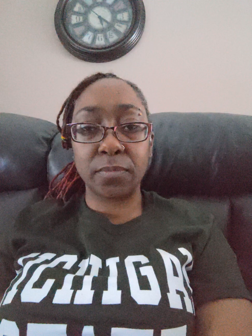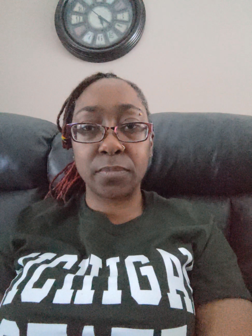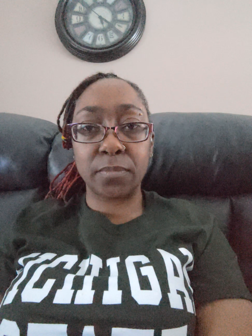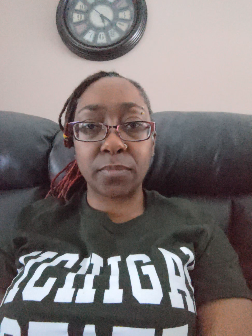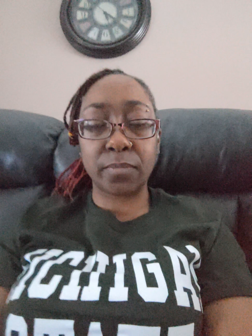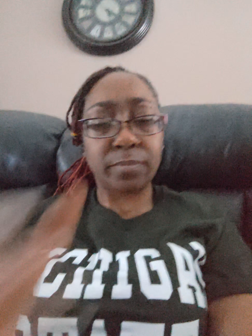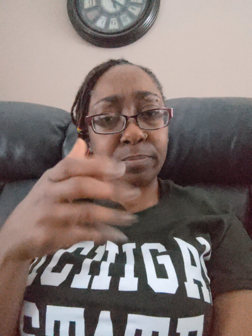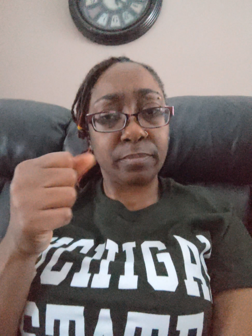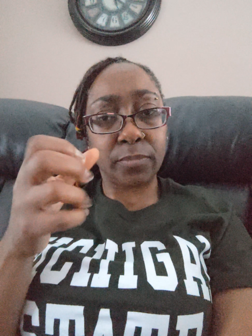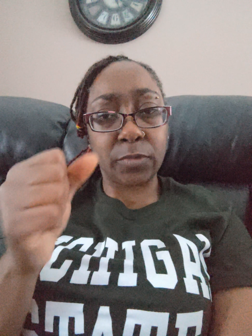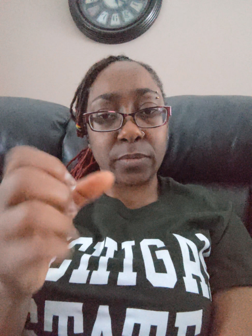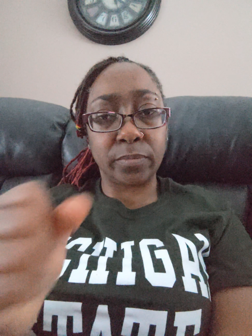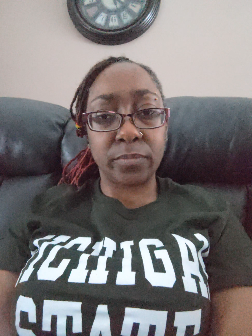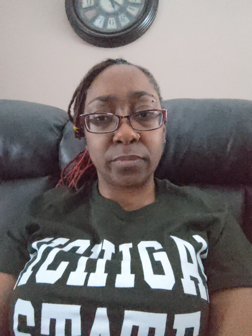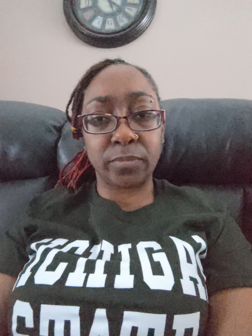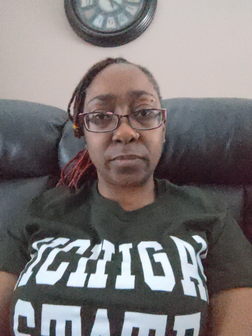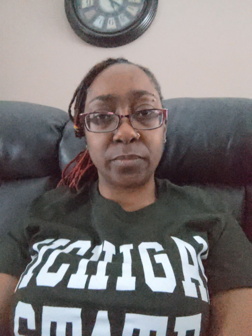milk